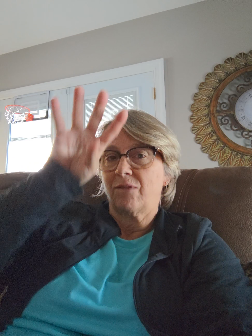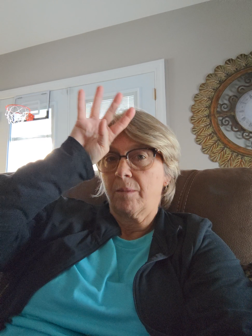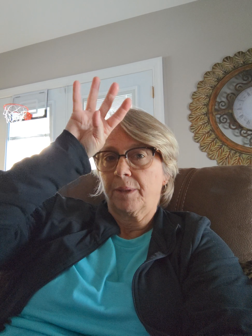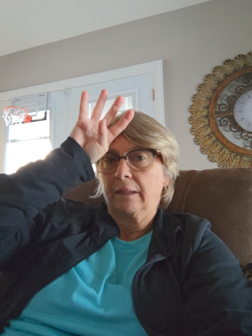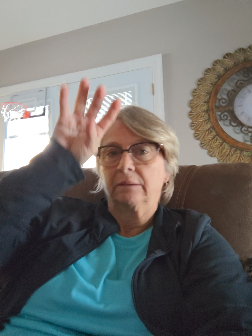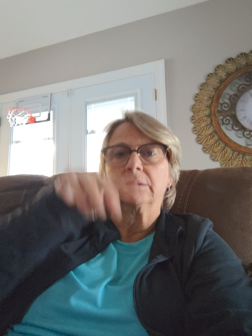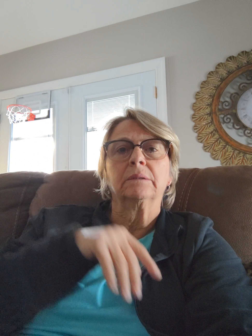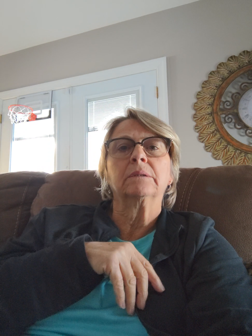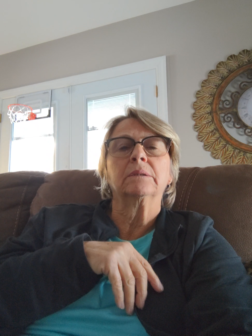fireman